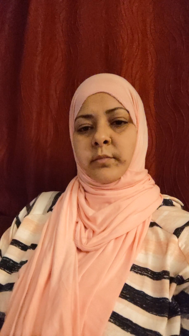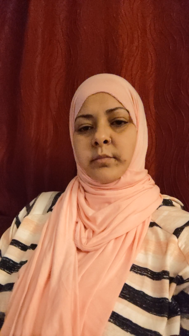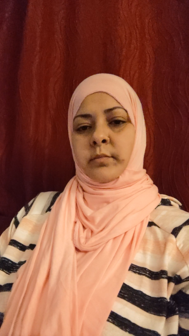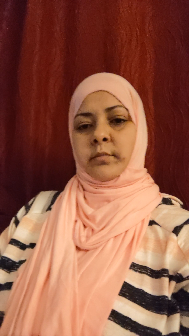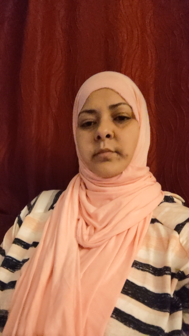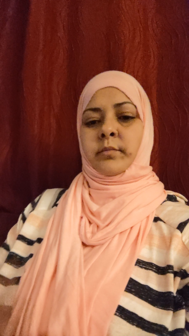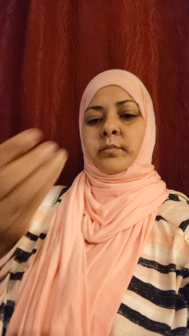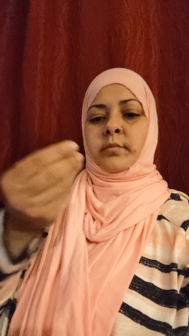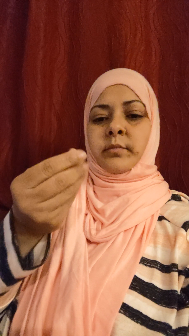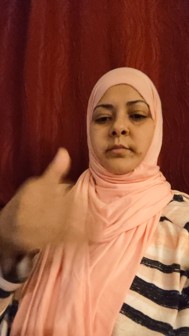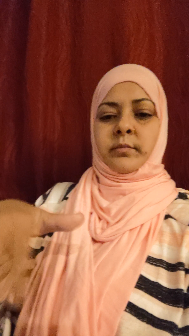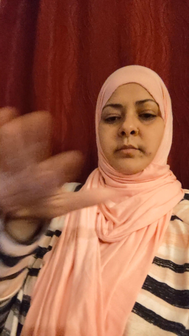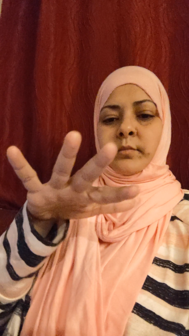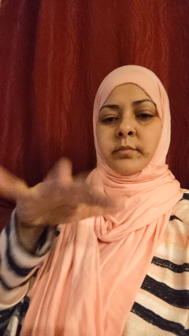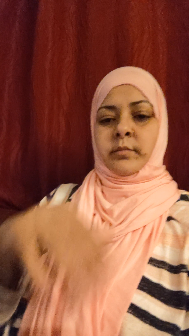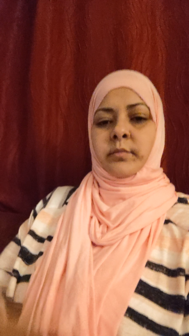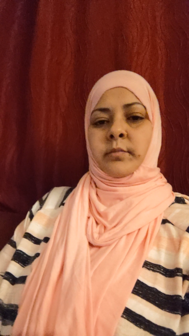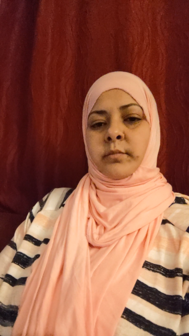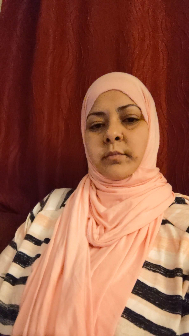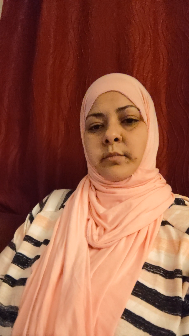garden